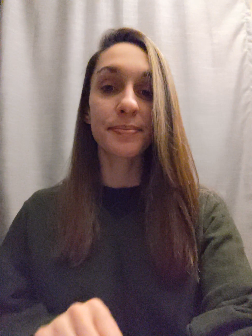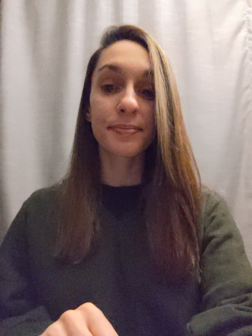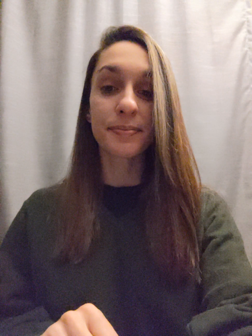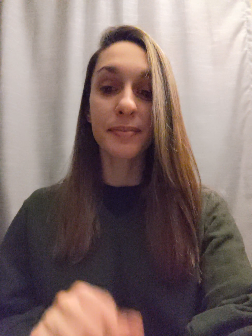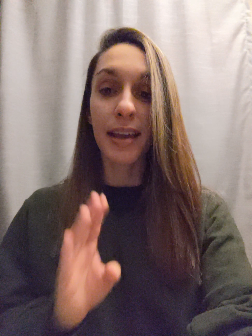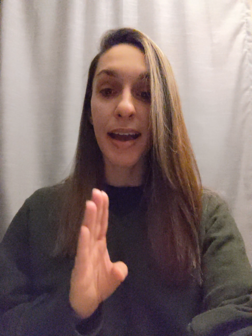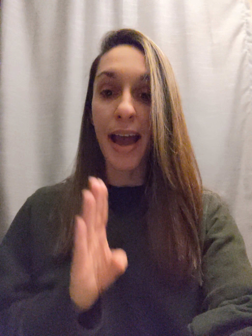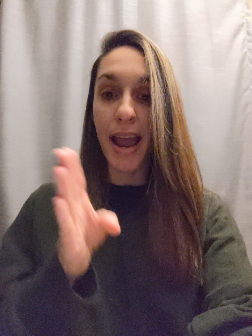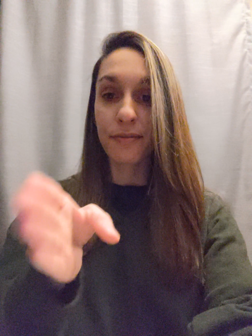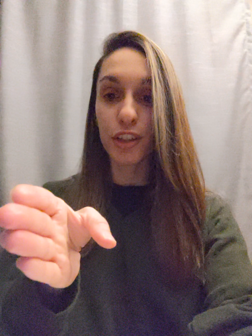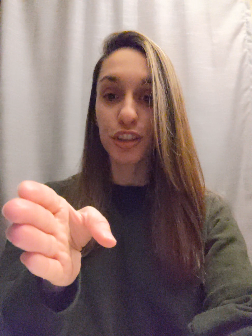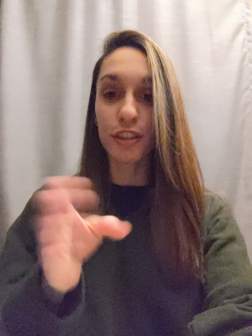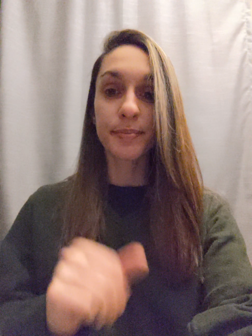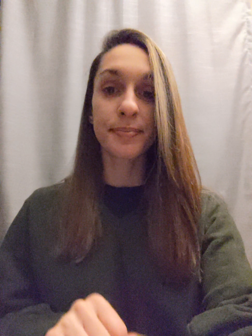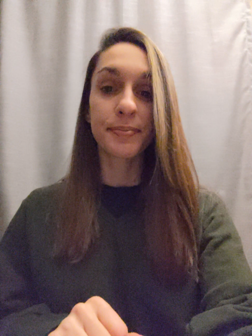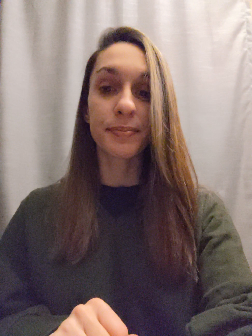after